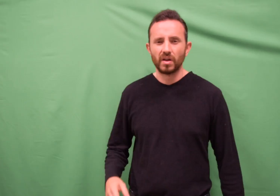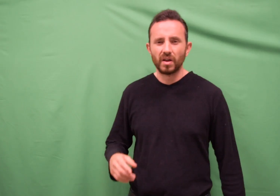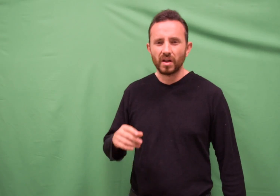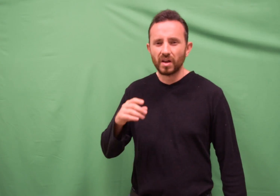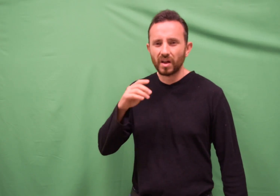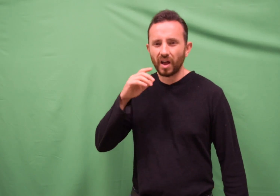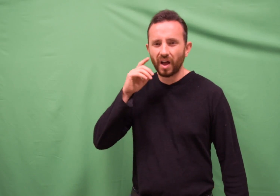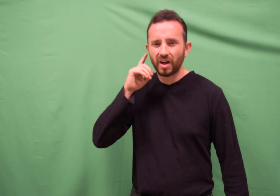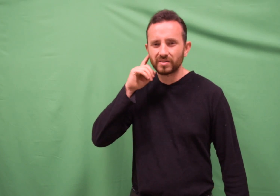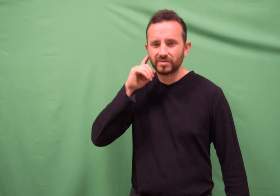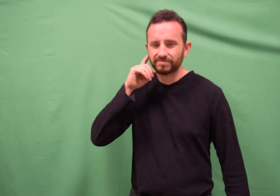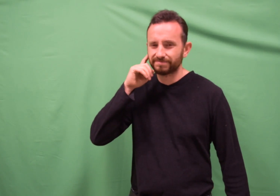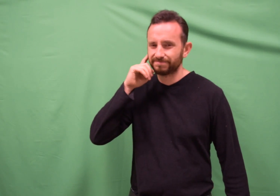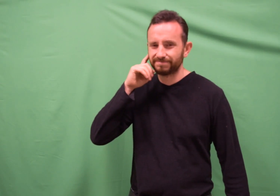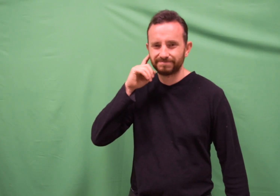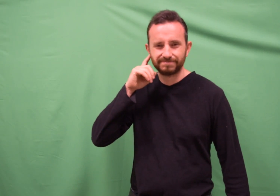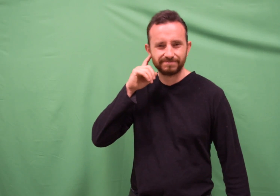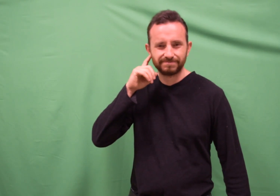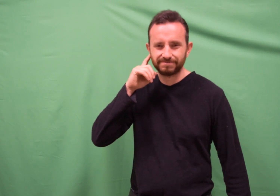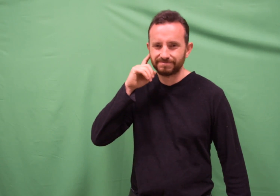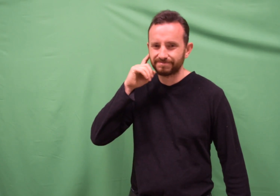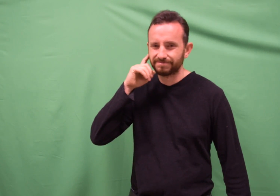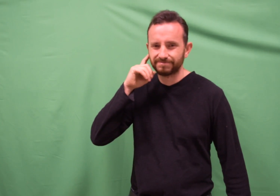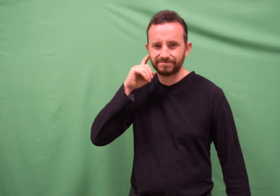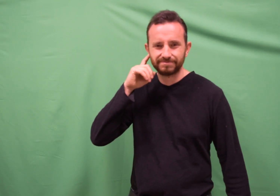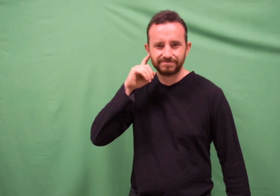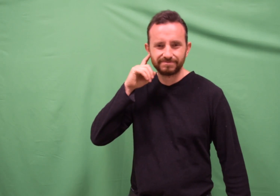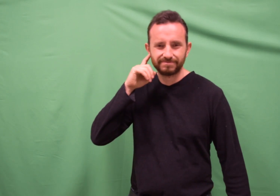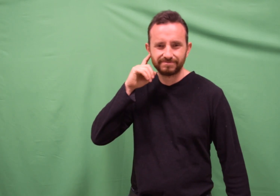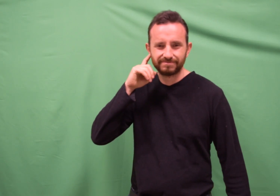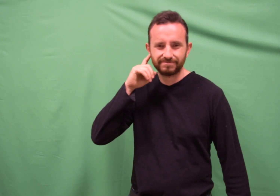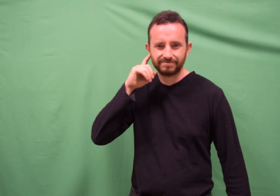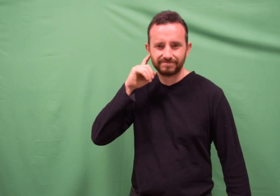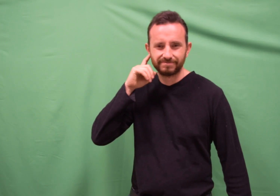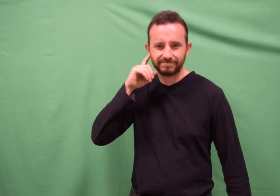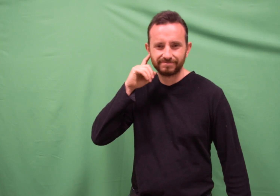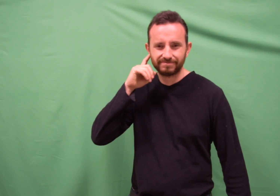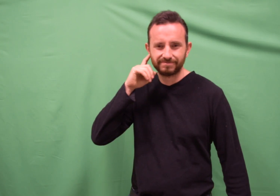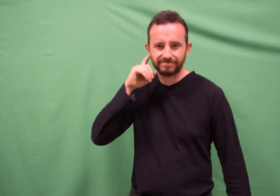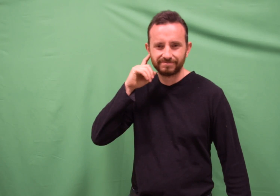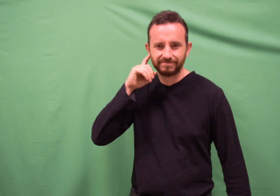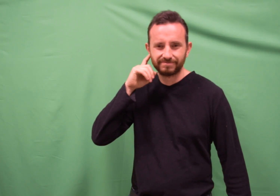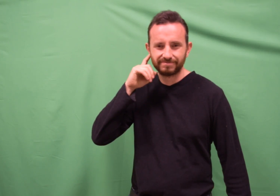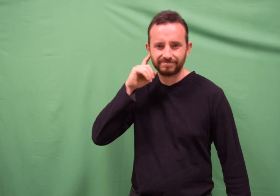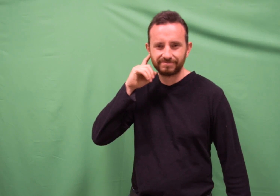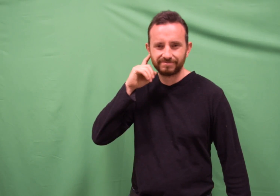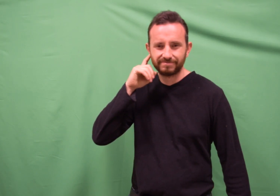no escuchar